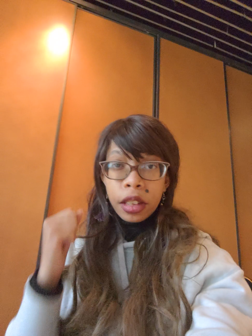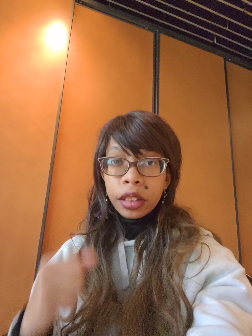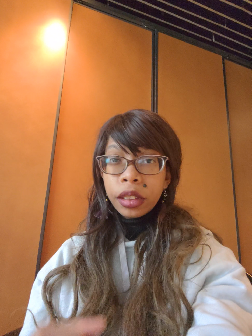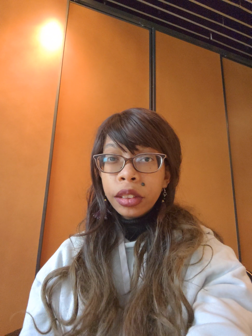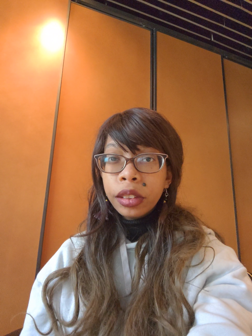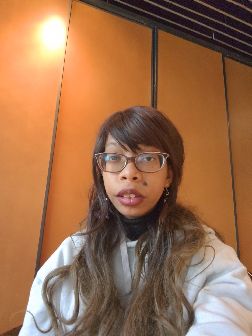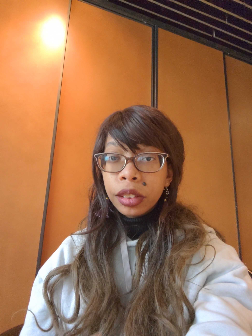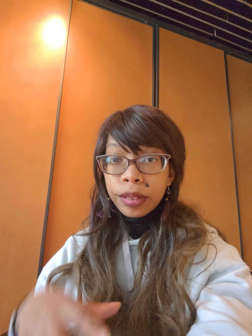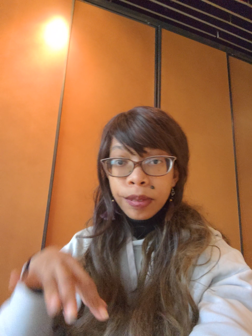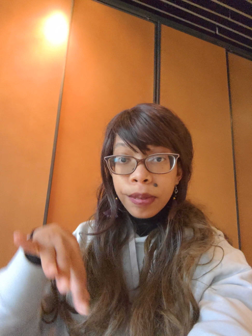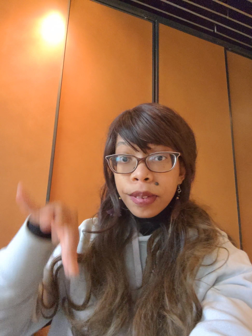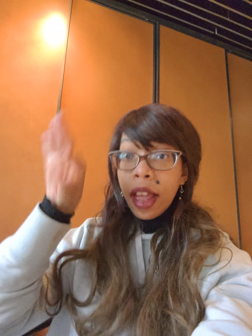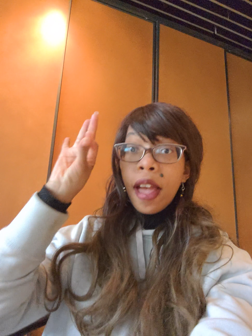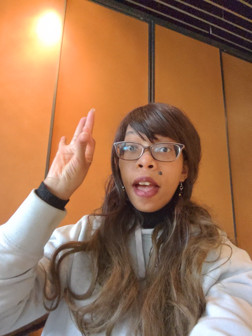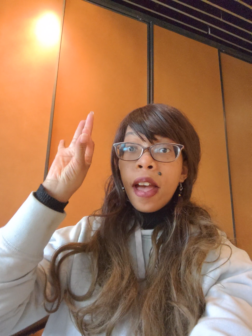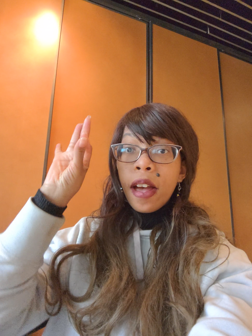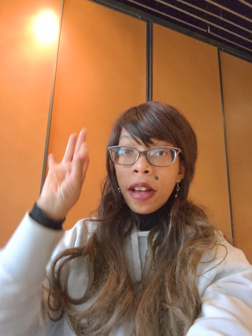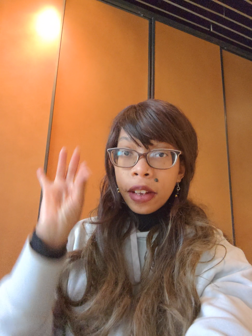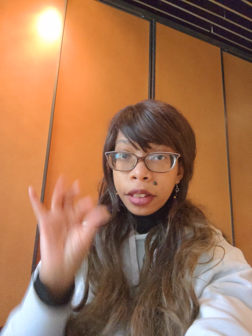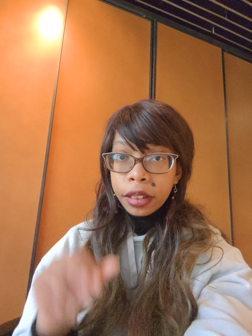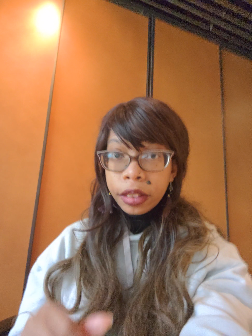find